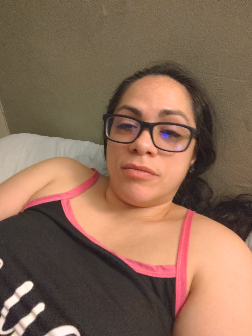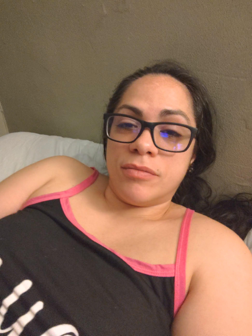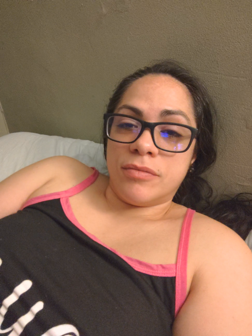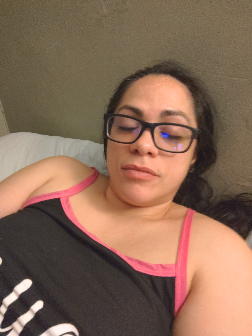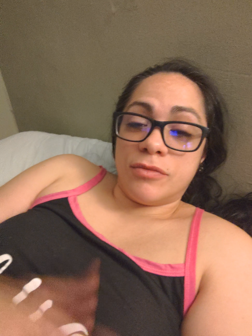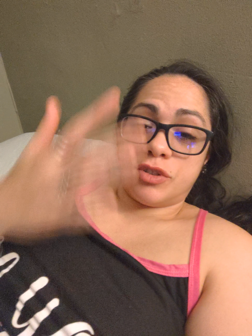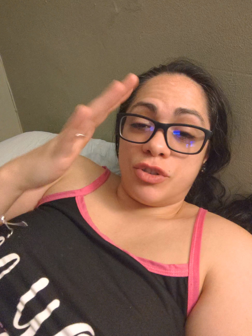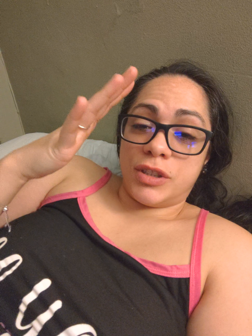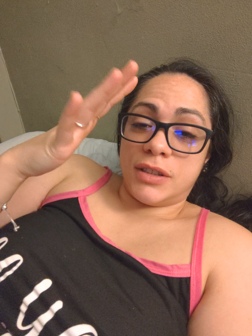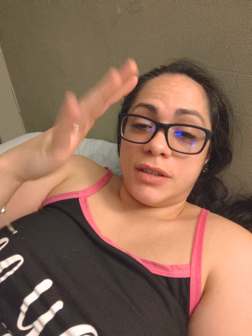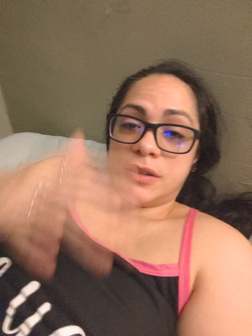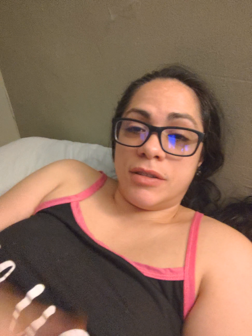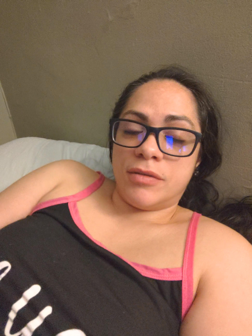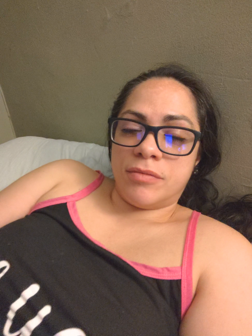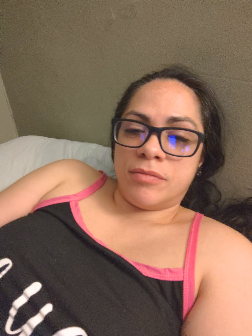tree